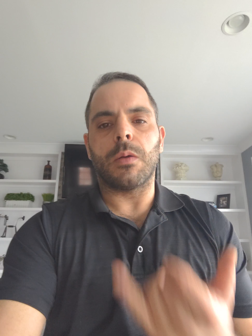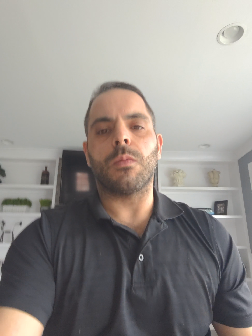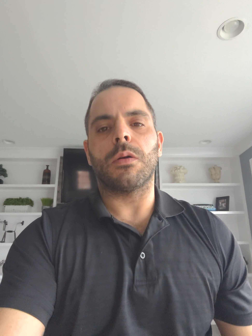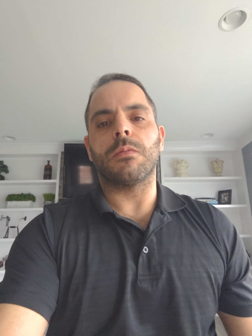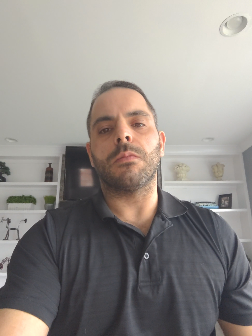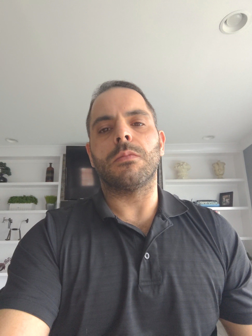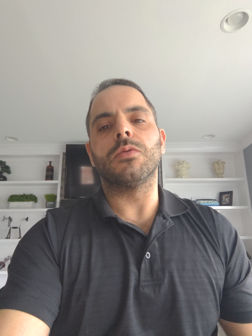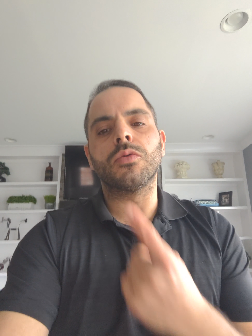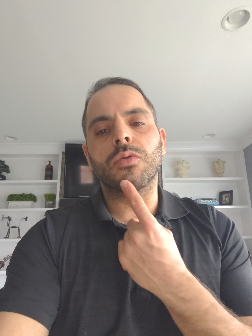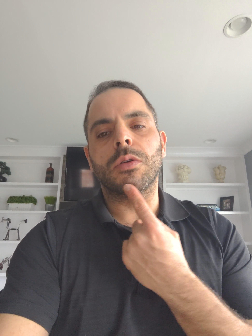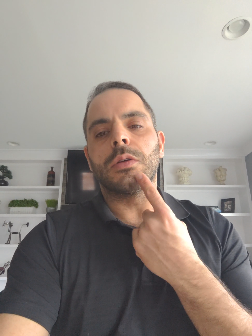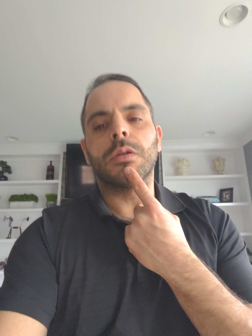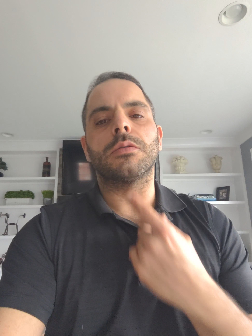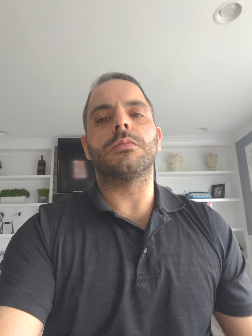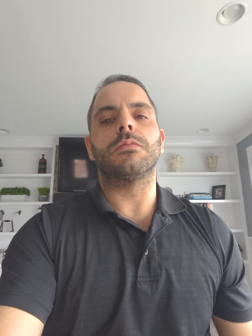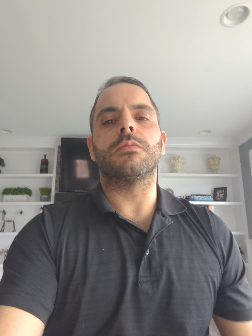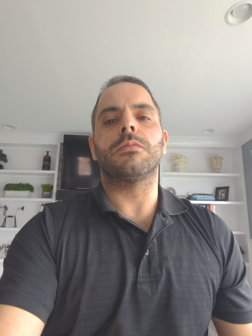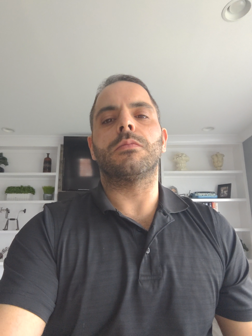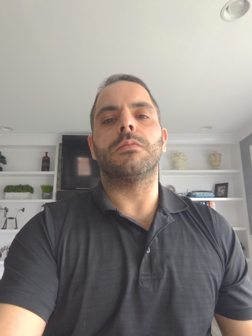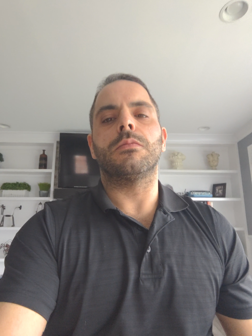chin